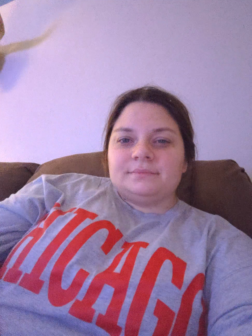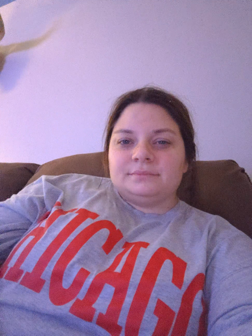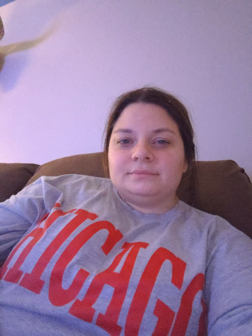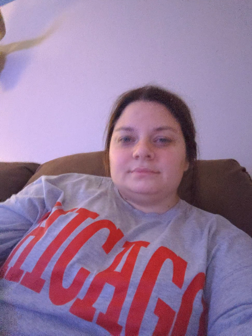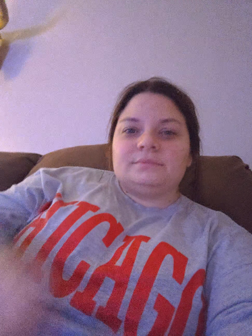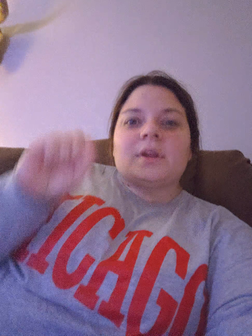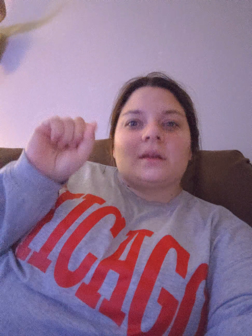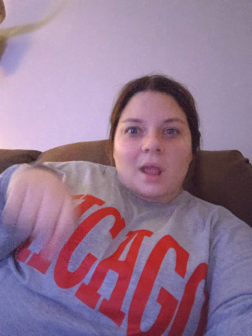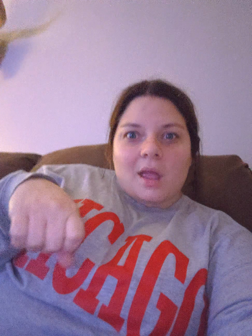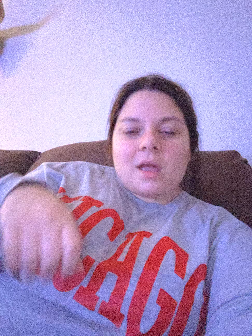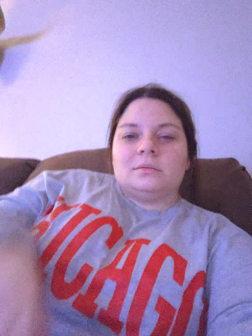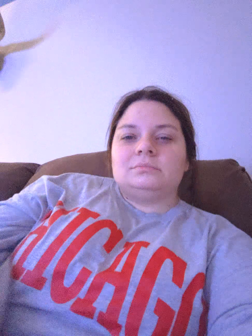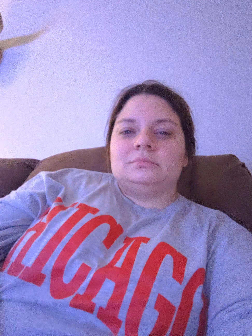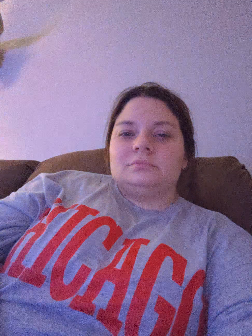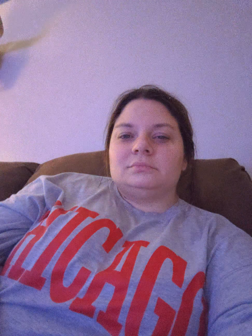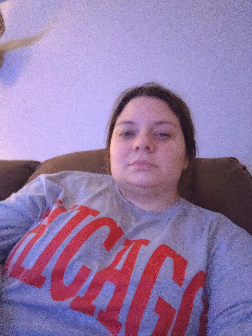can